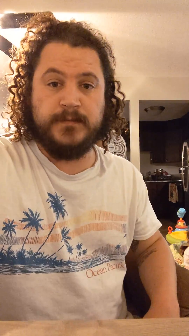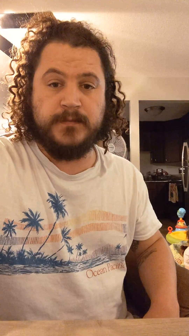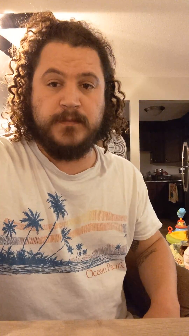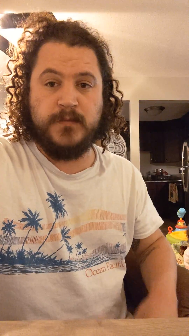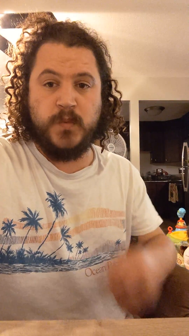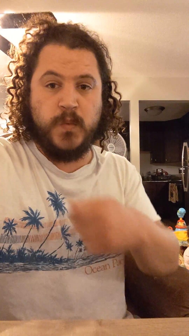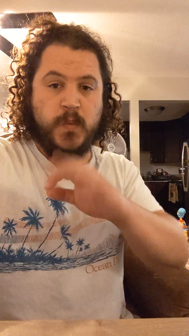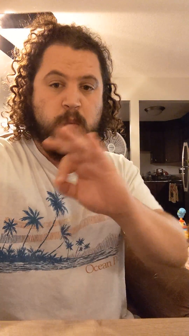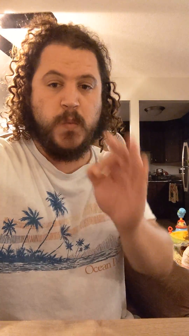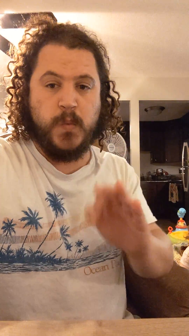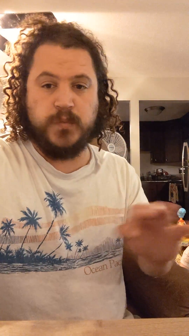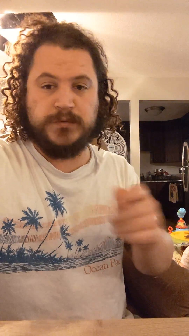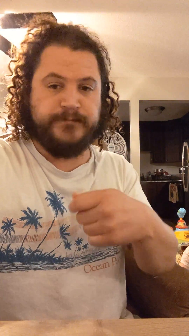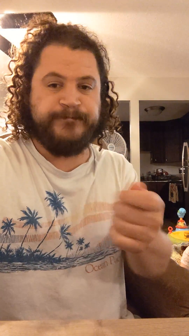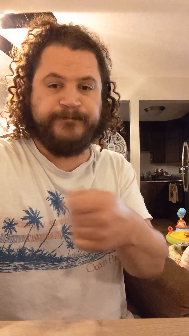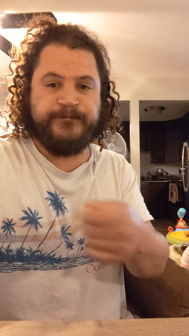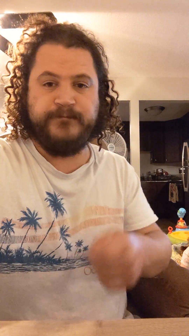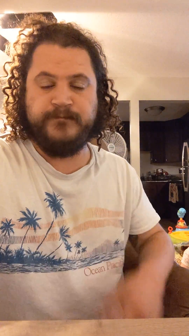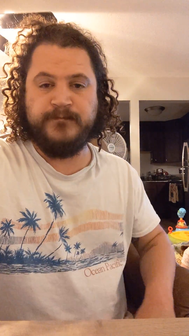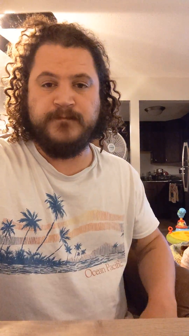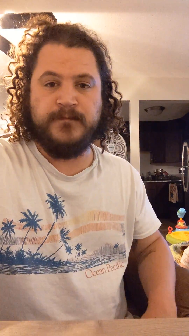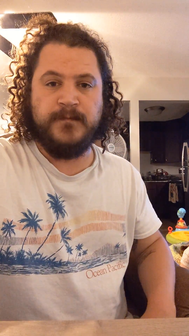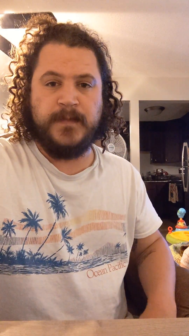hose